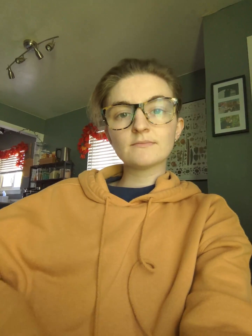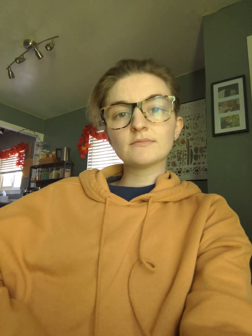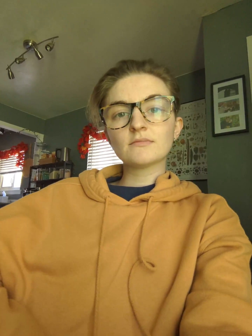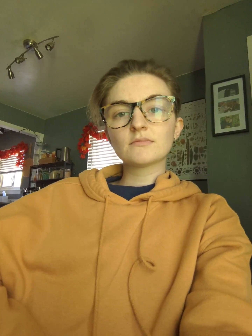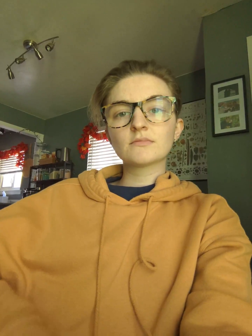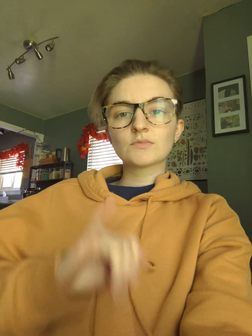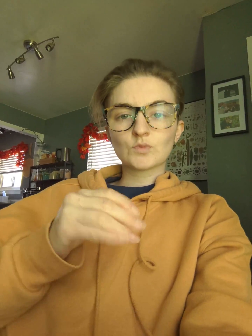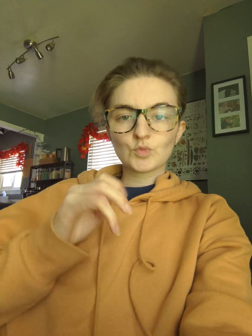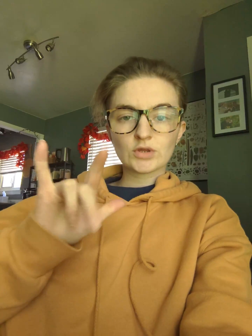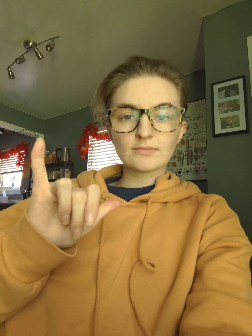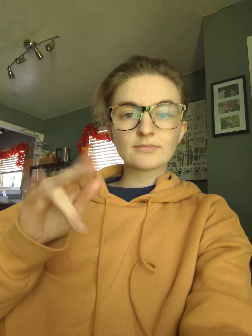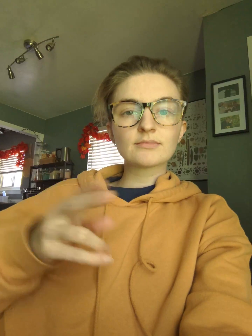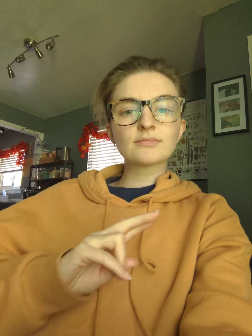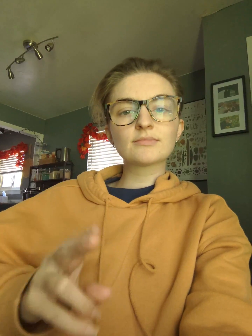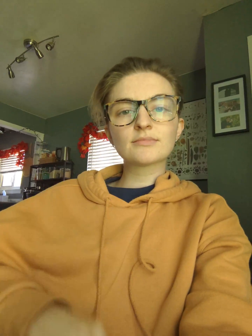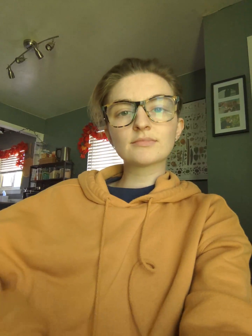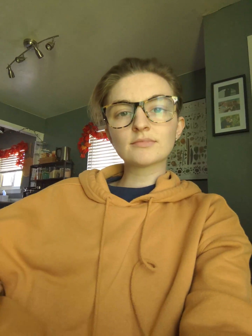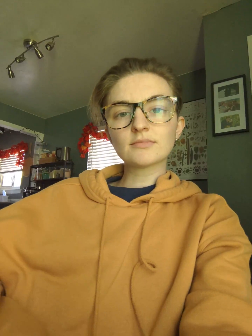jelly